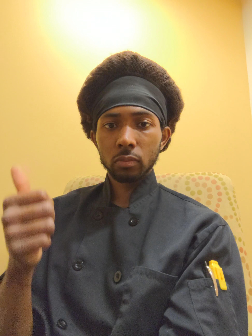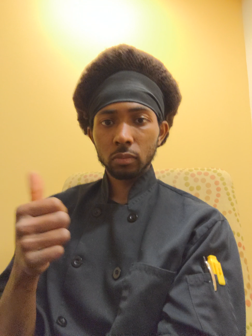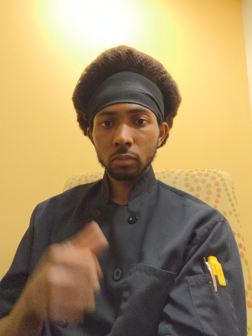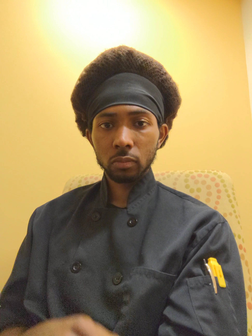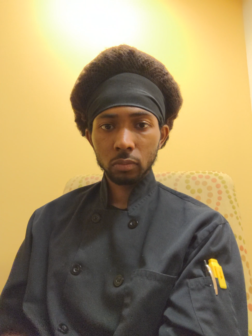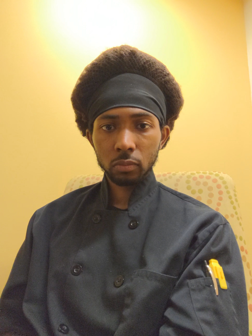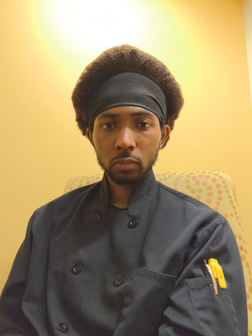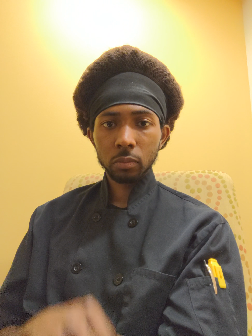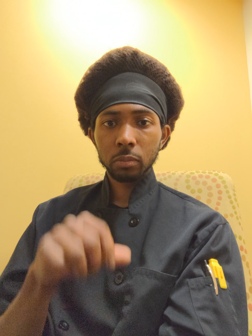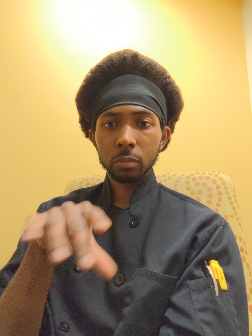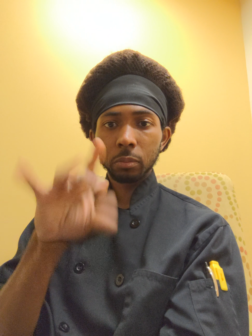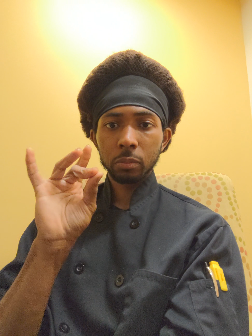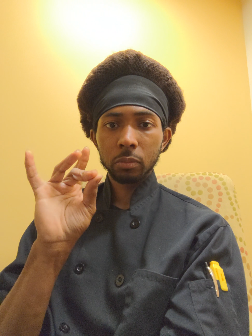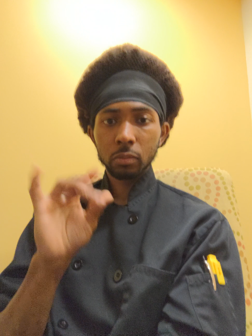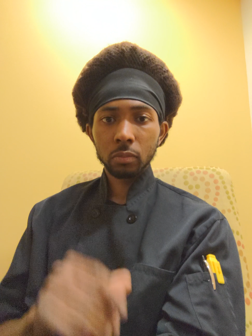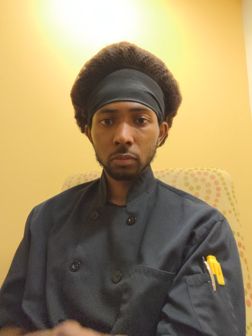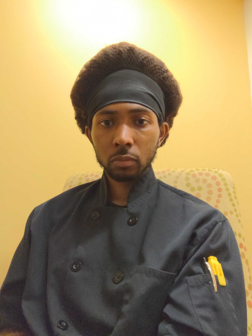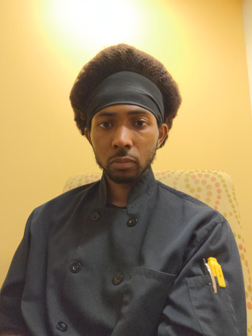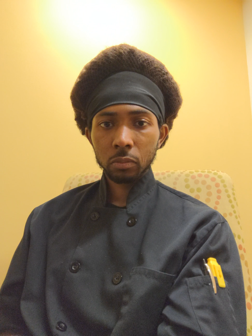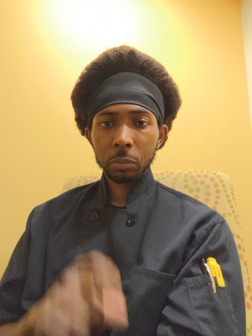pick